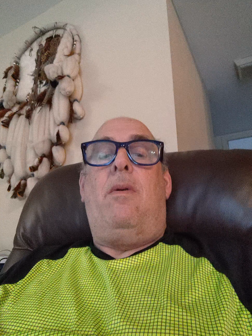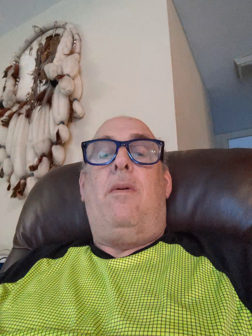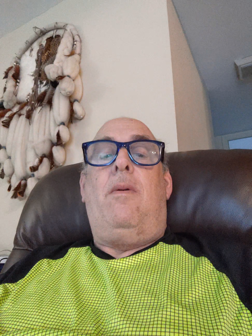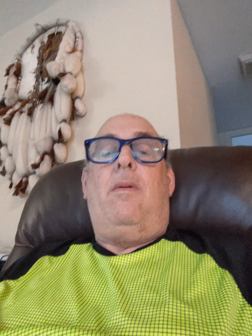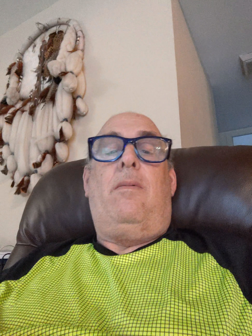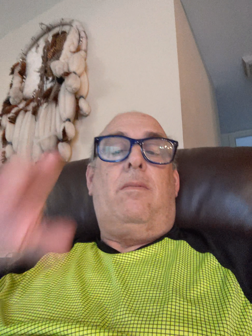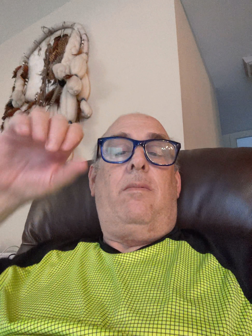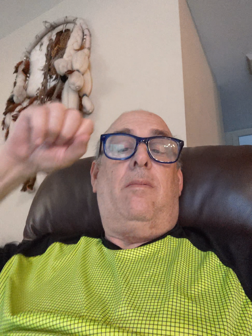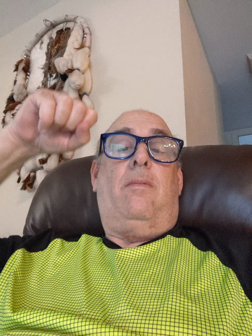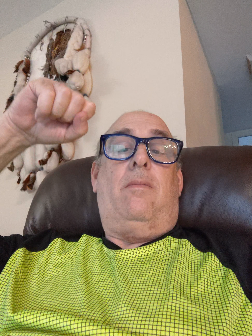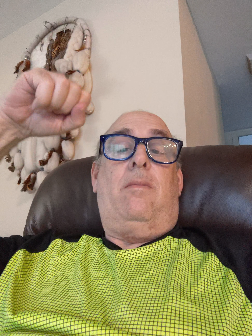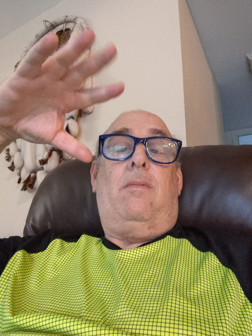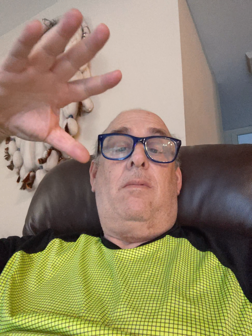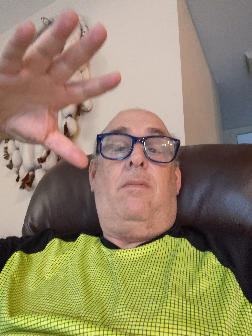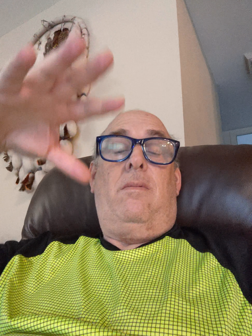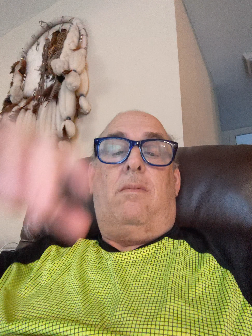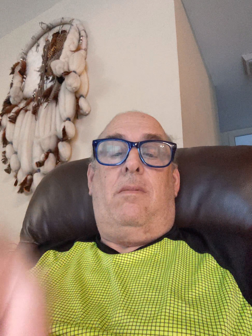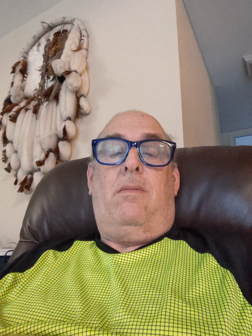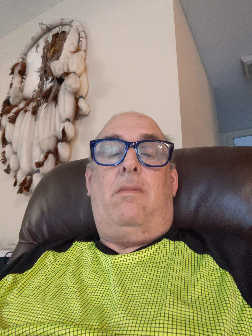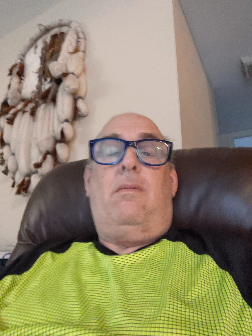sun